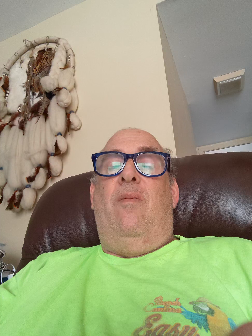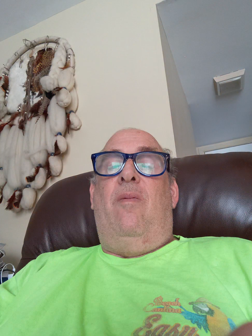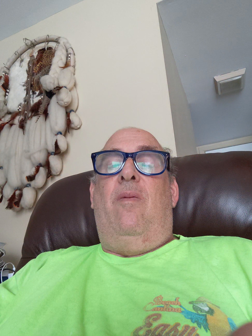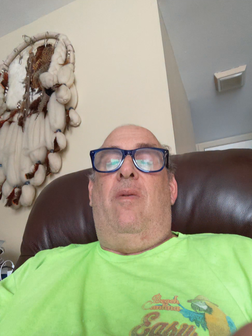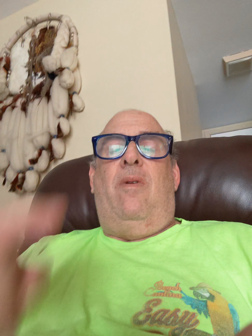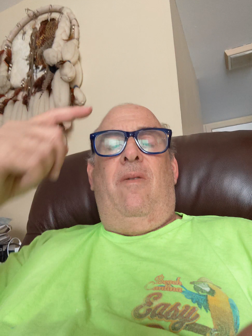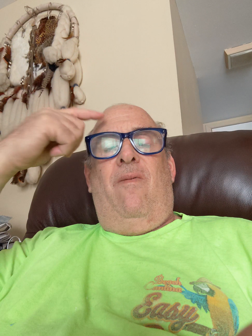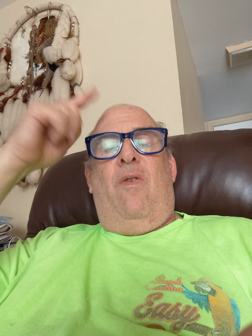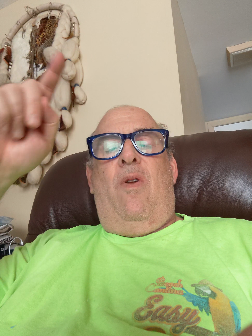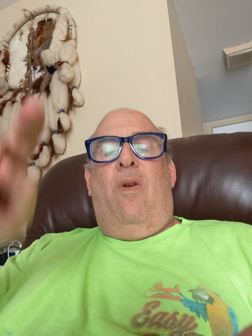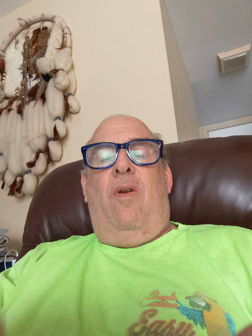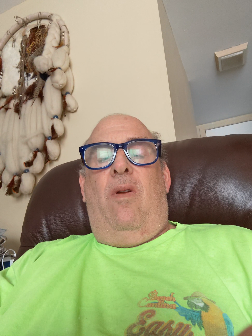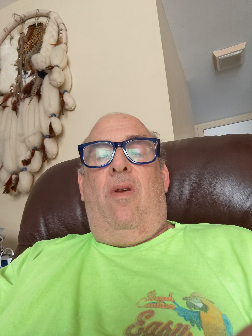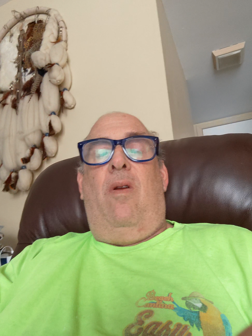for